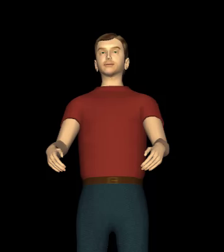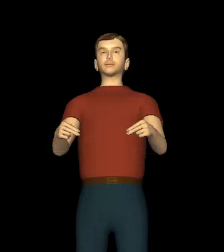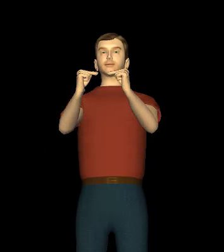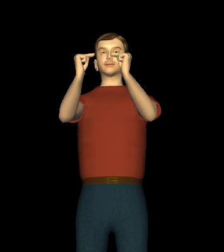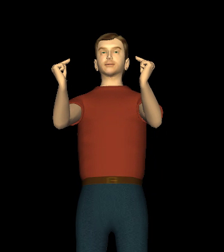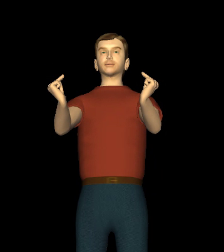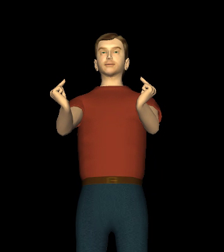جسر